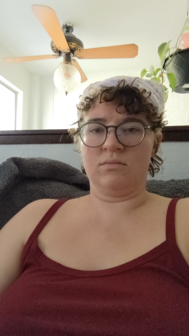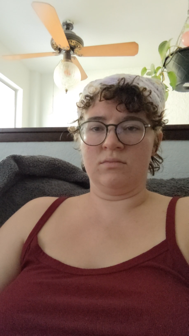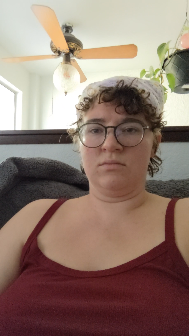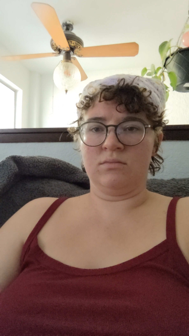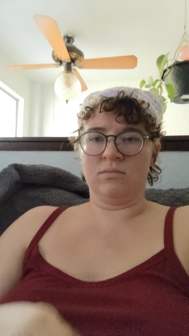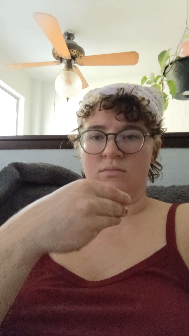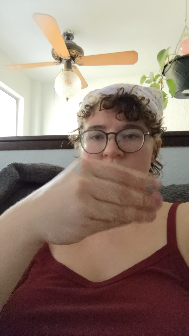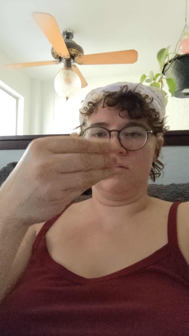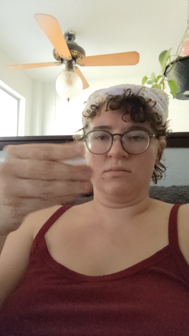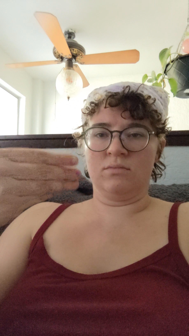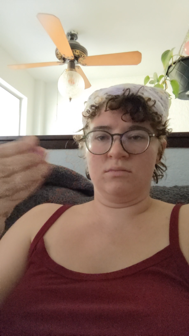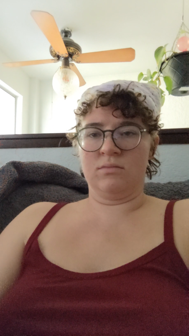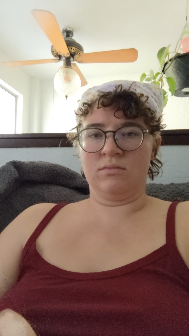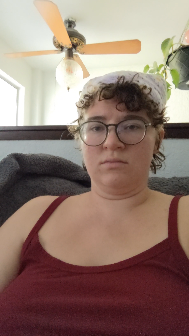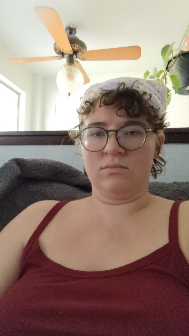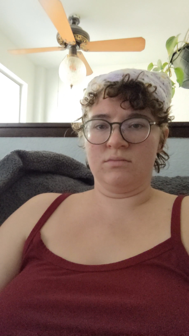shopping